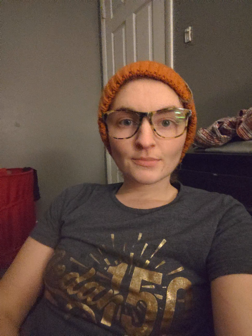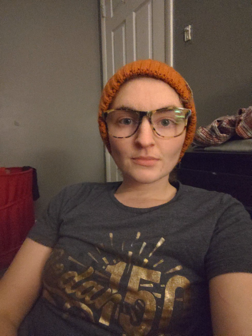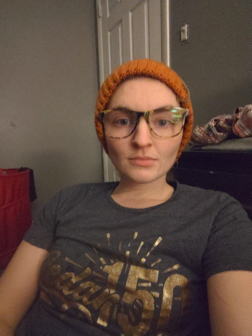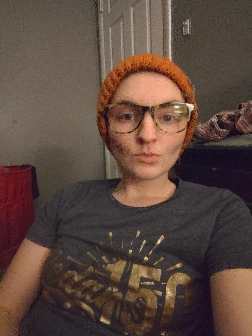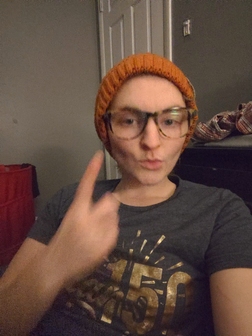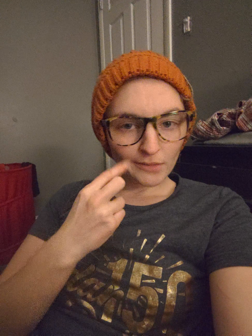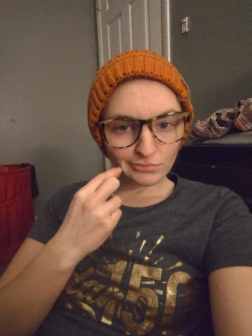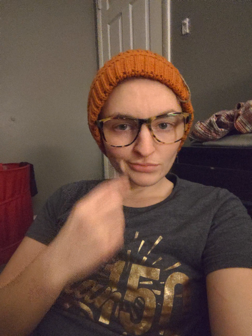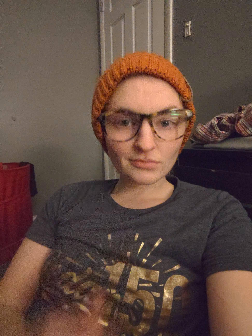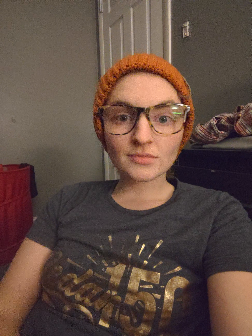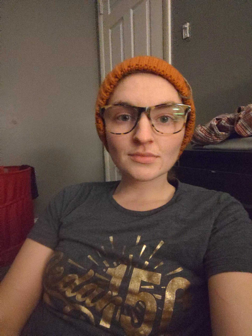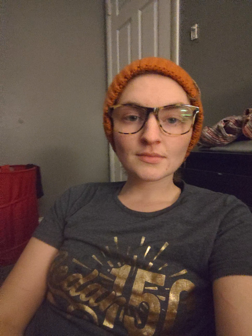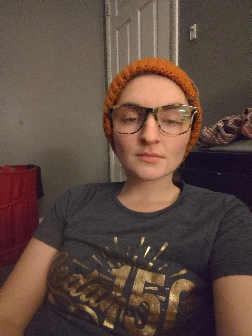cry